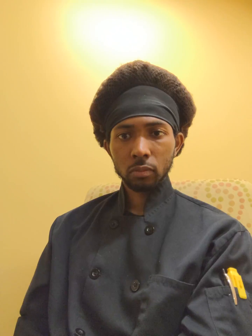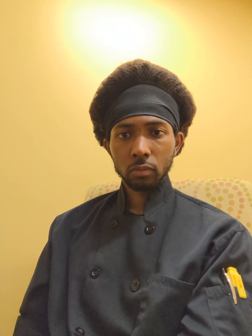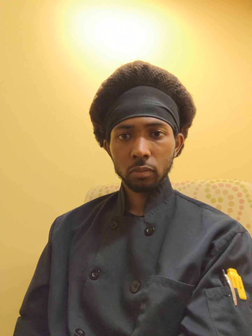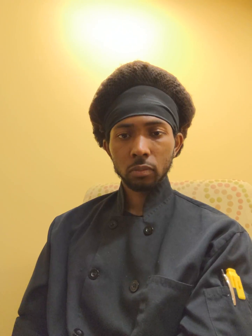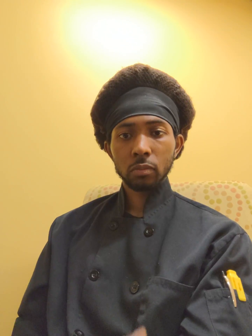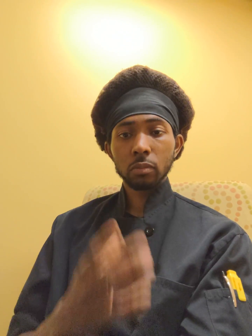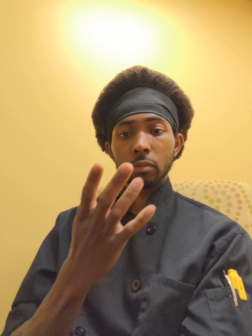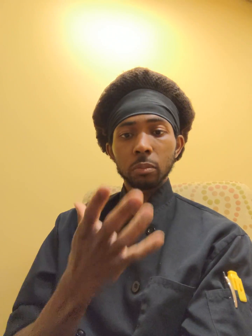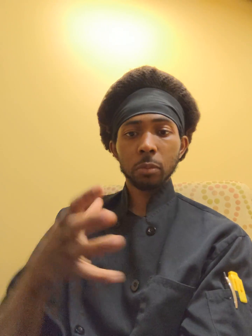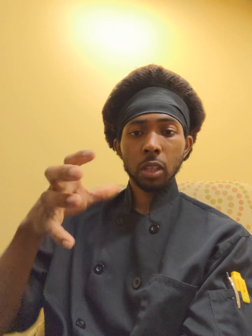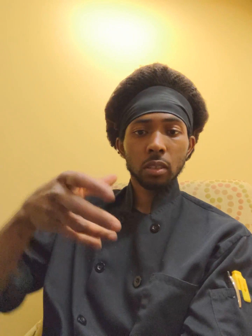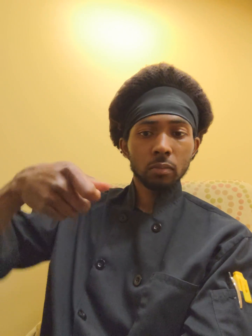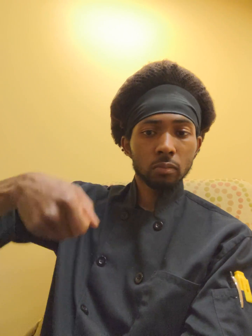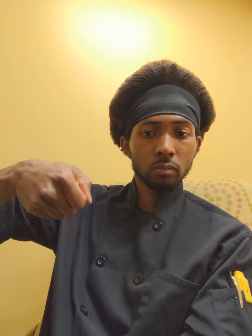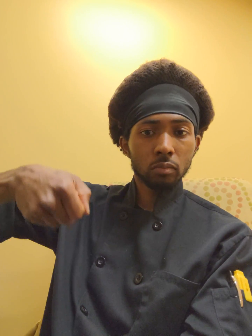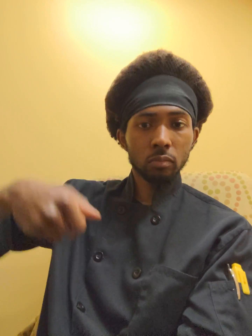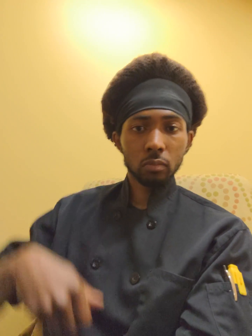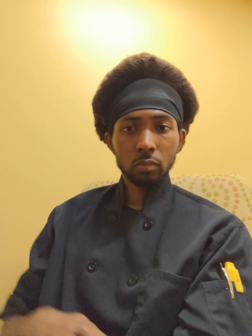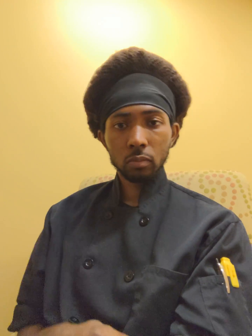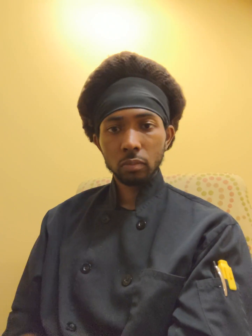basket